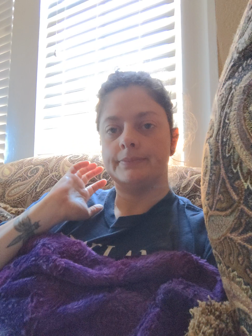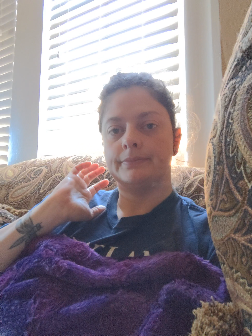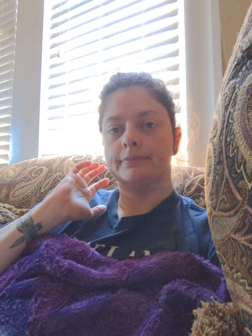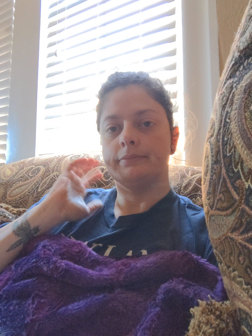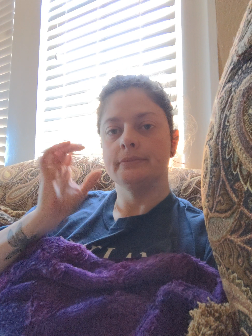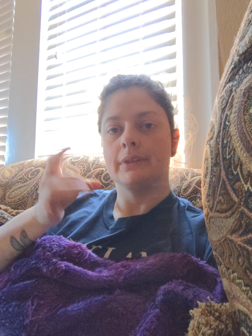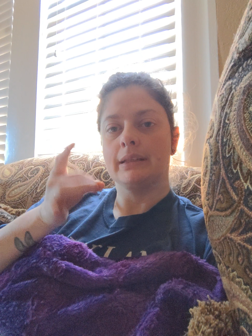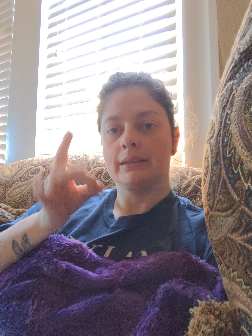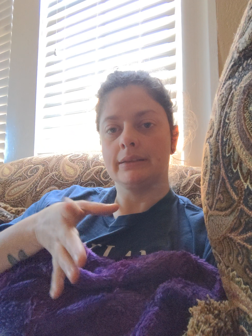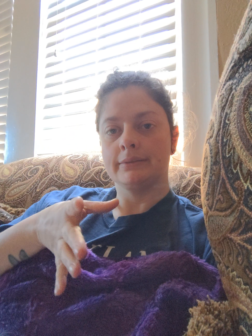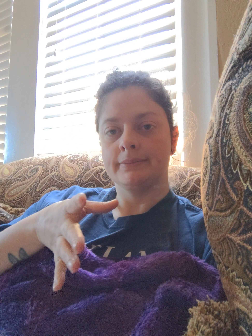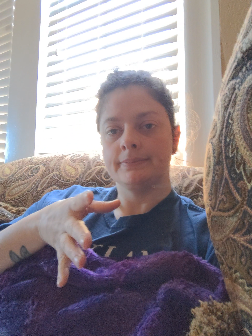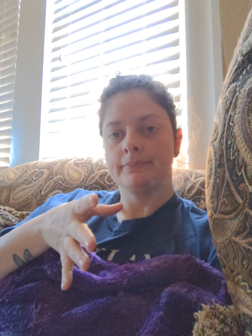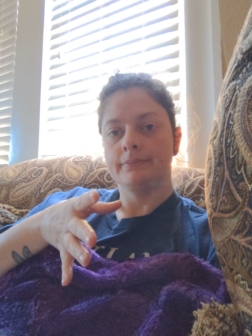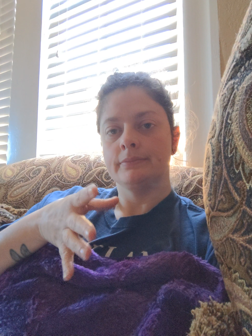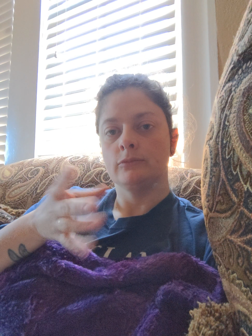hate